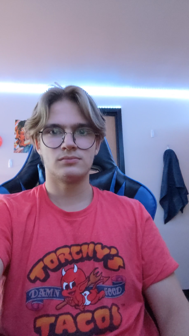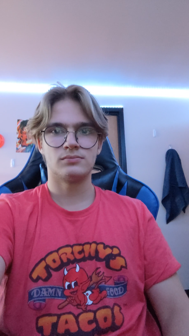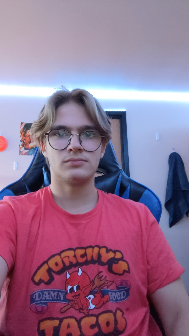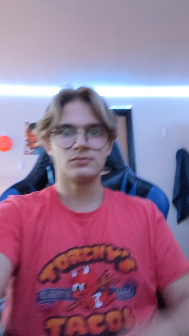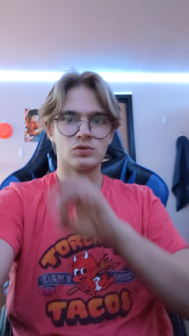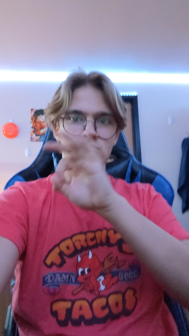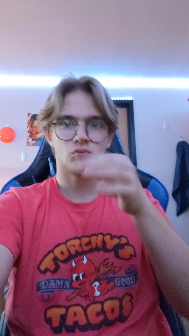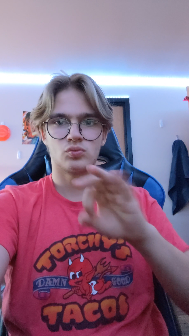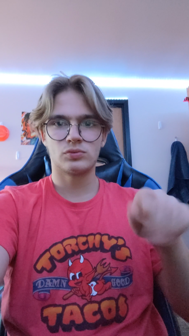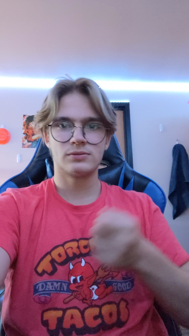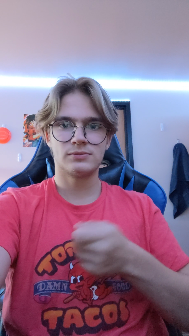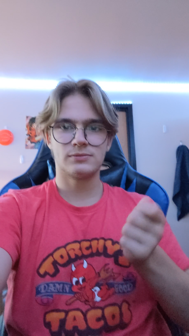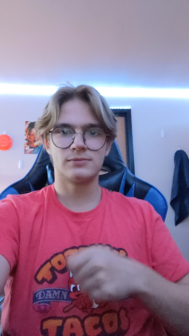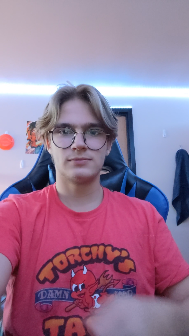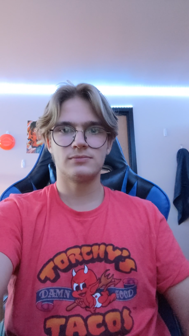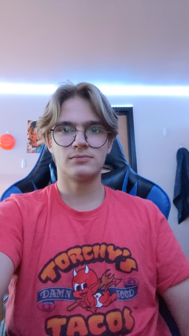hose